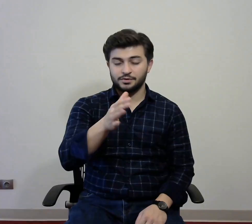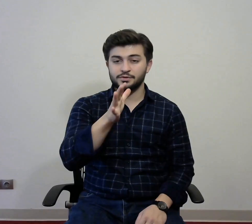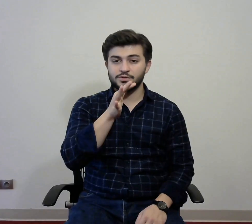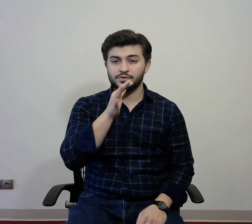yaş